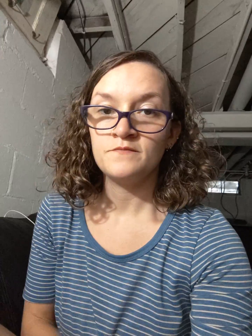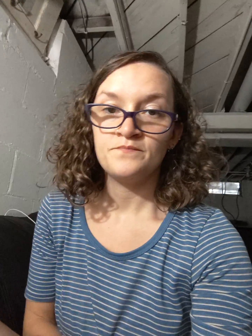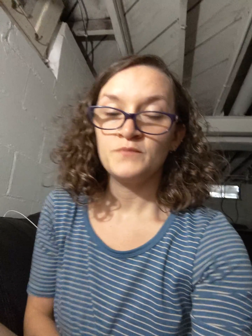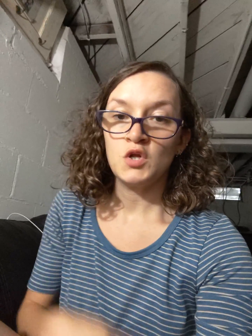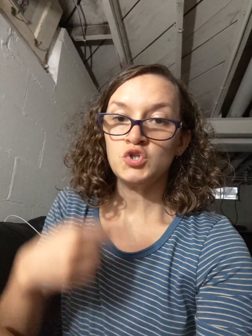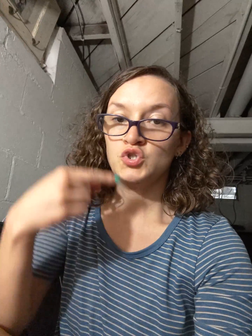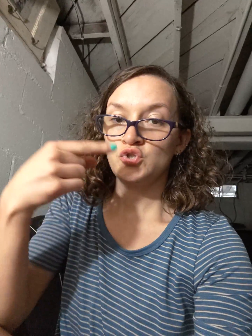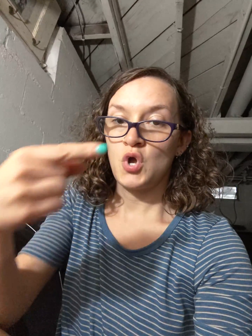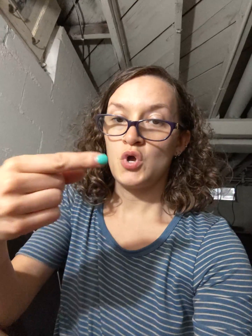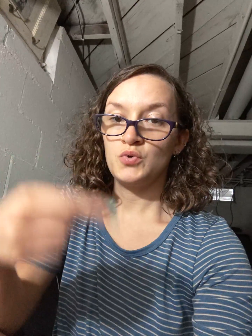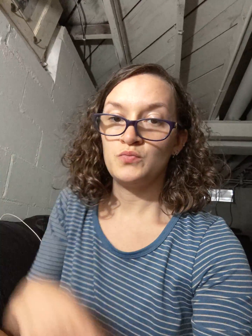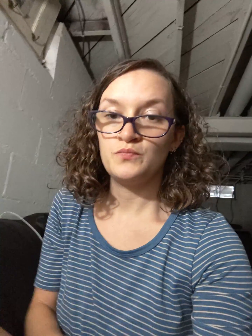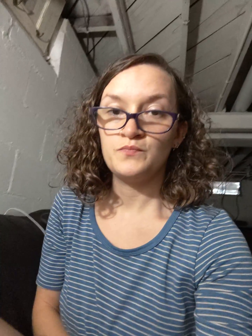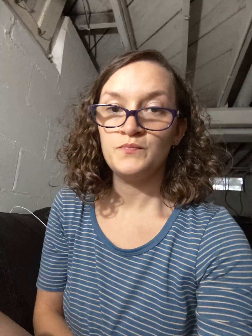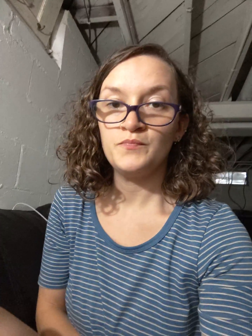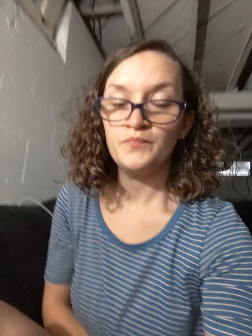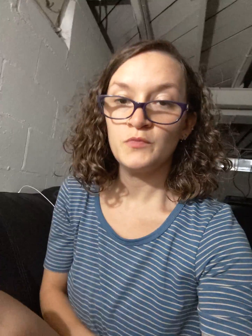show